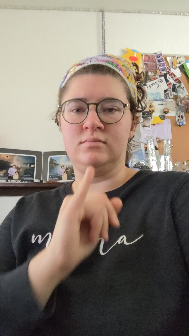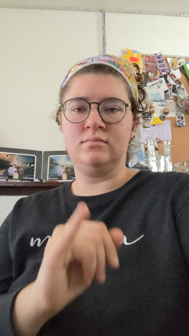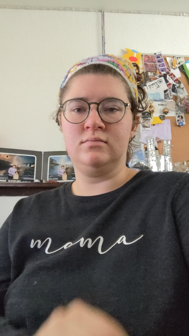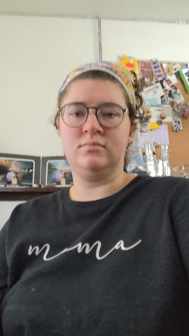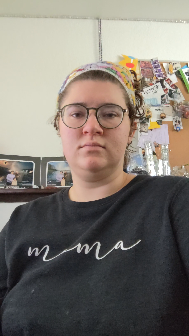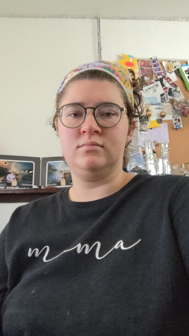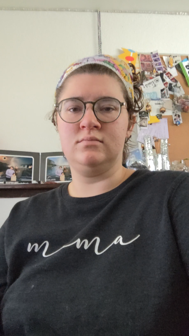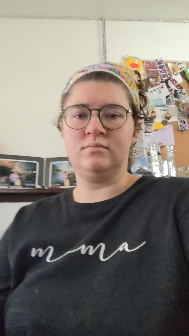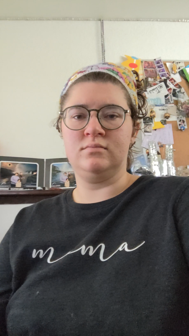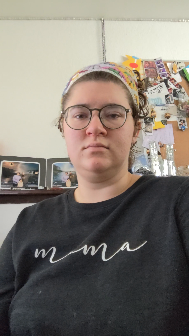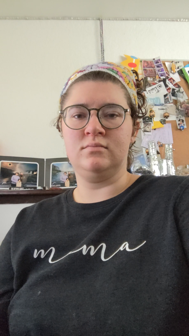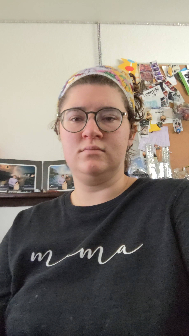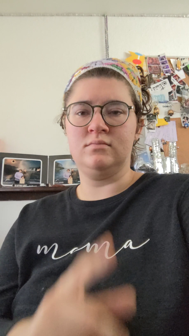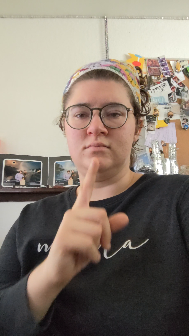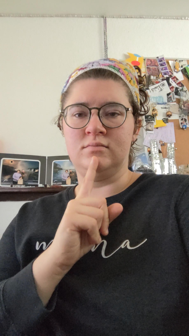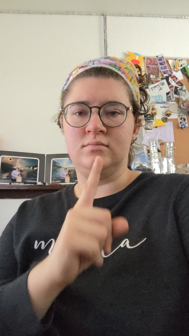is